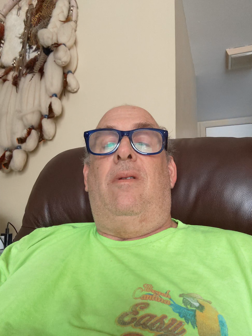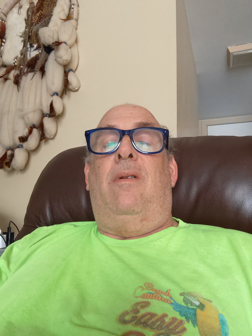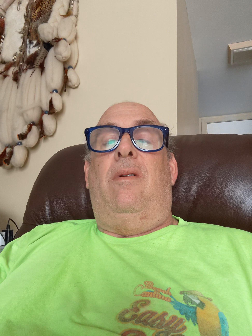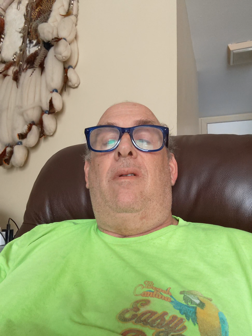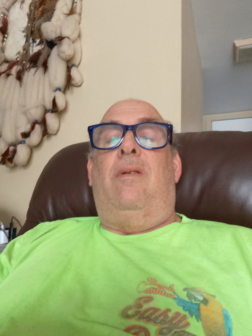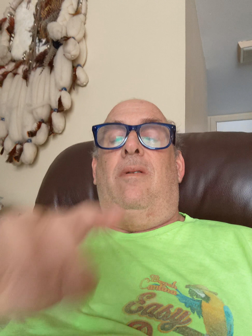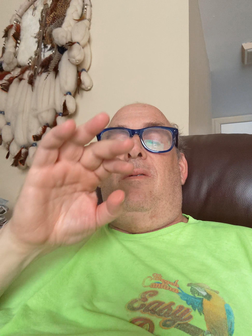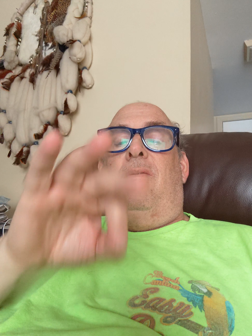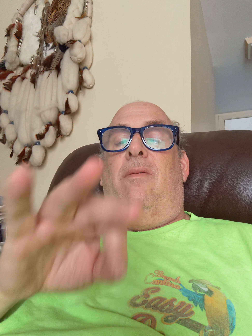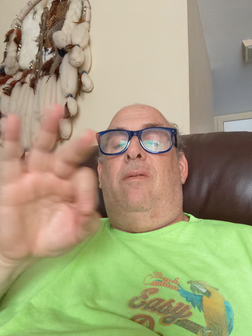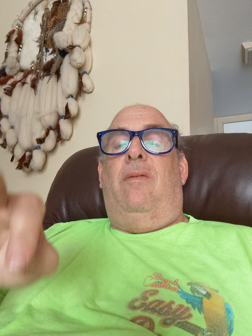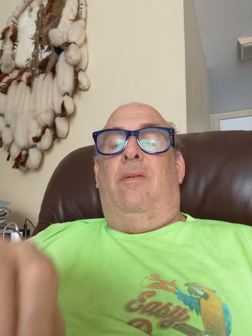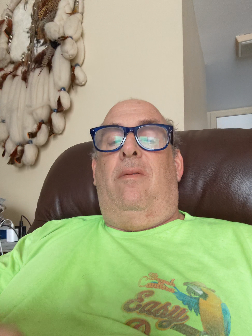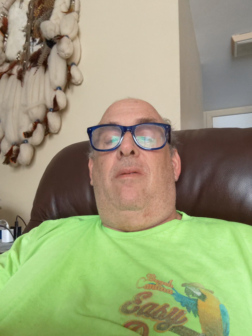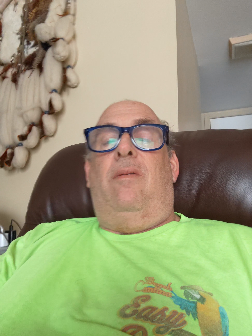french fries